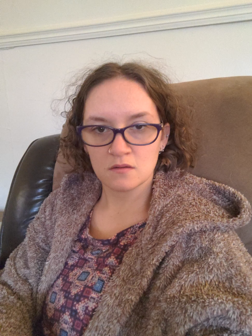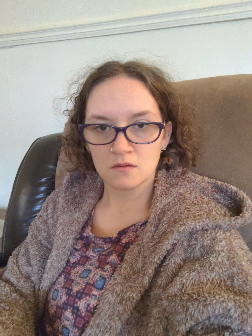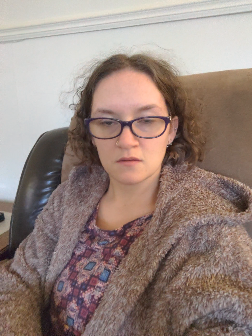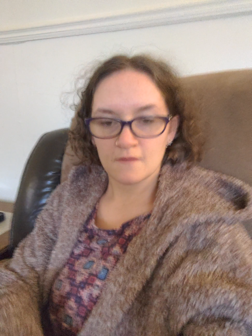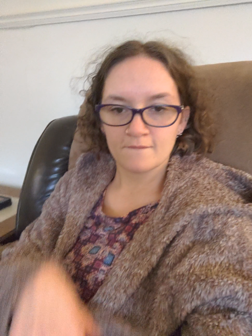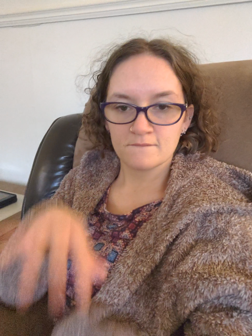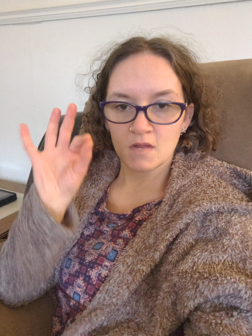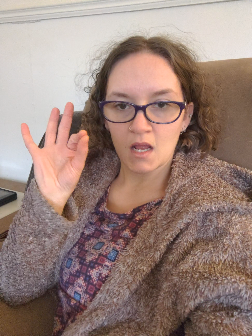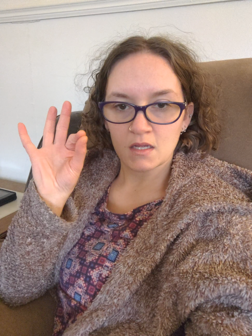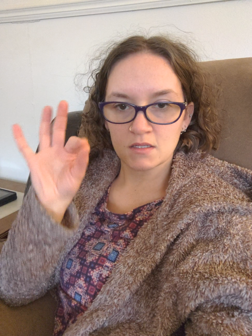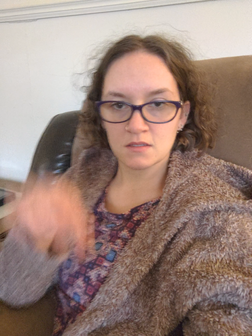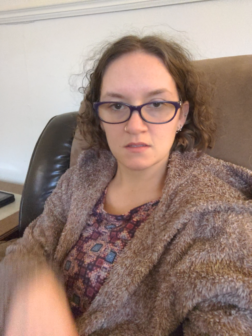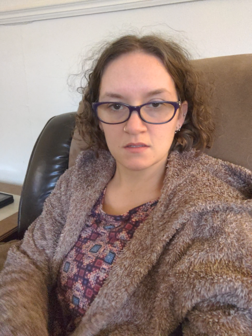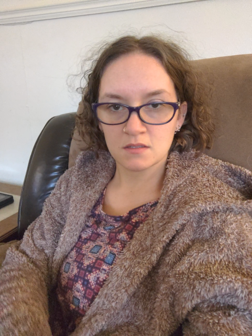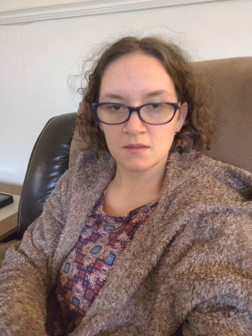find